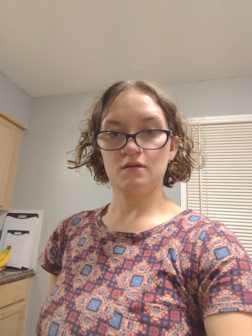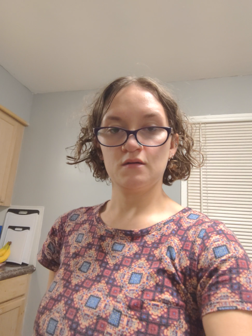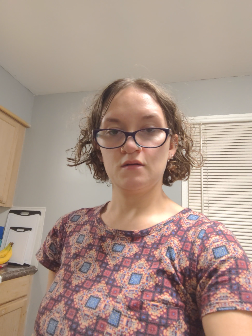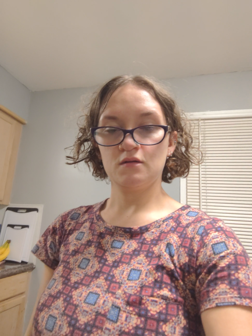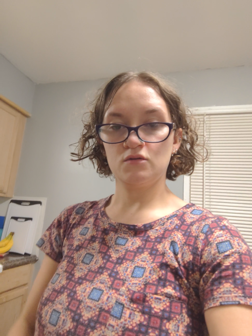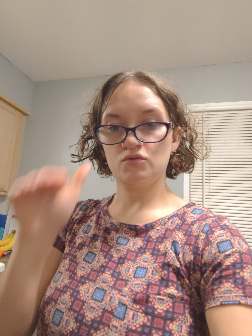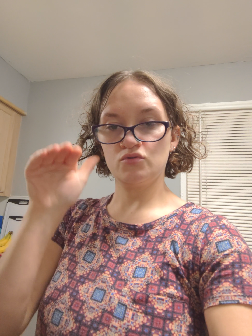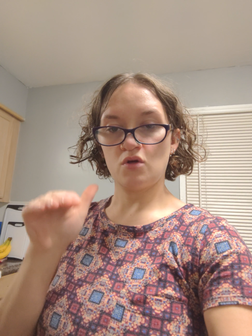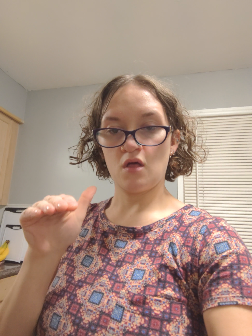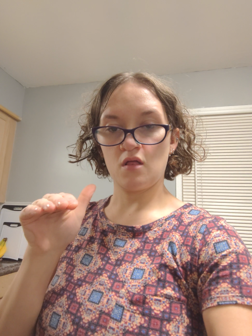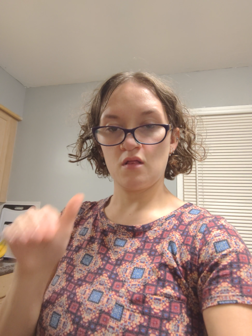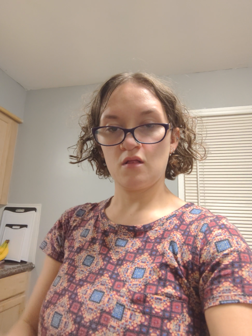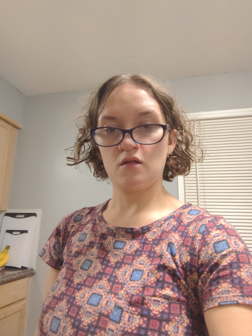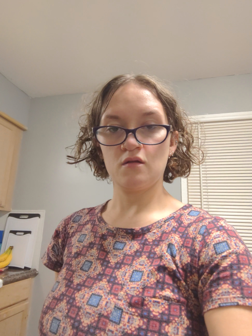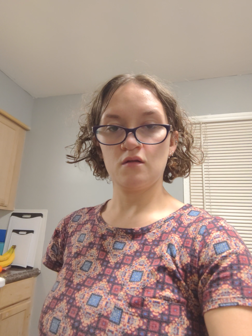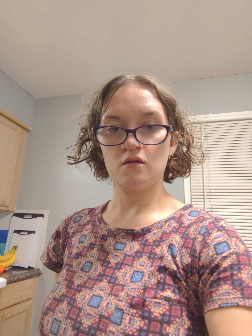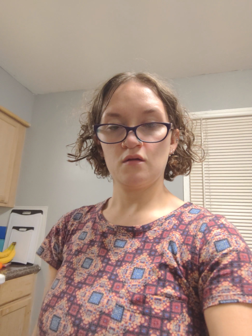child